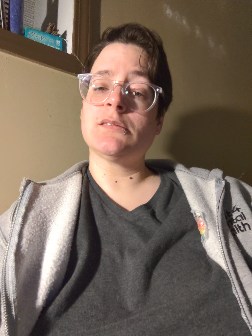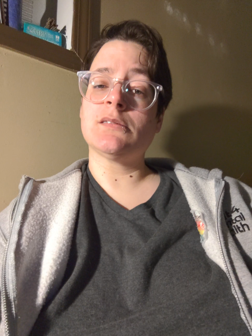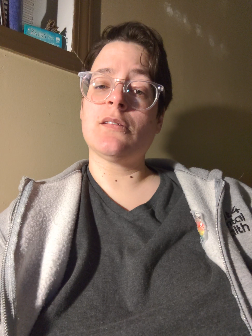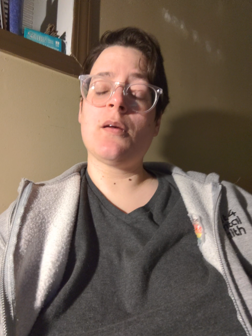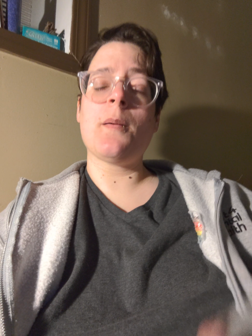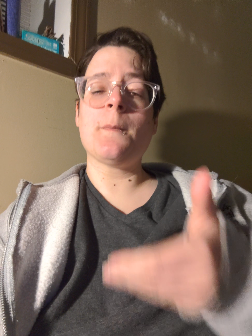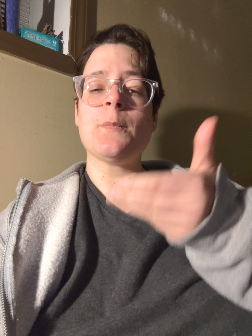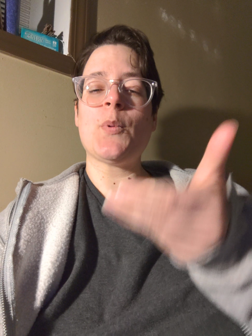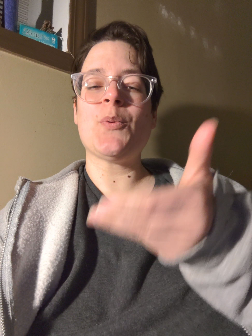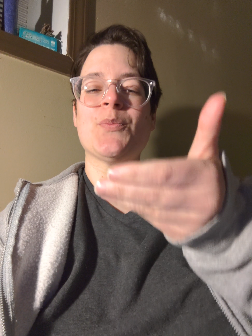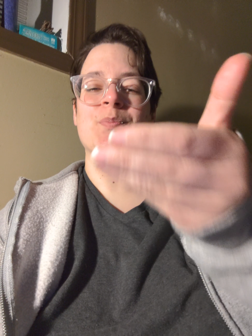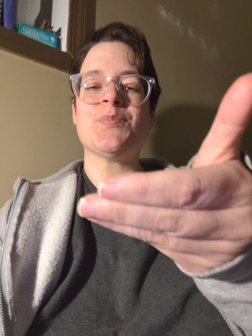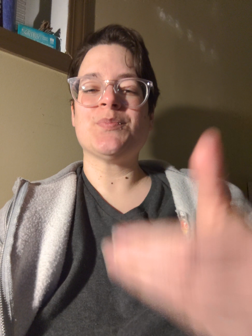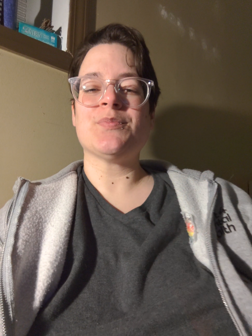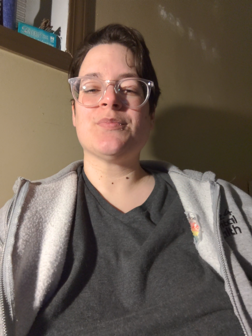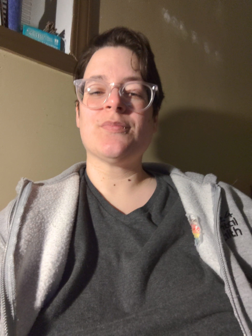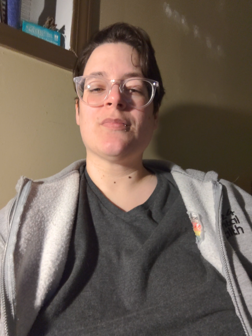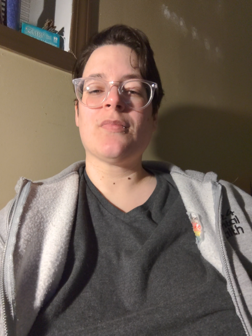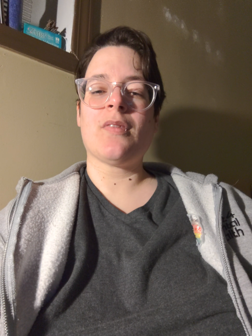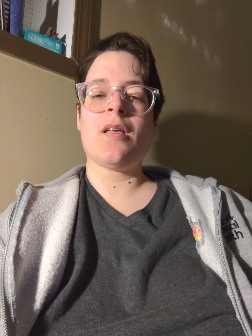boat